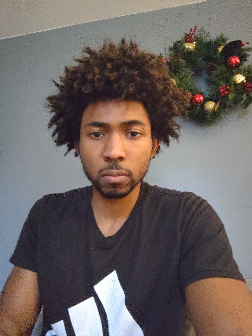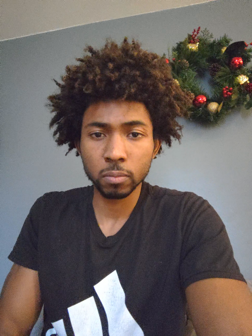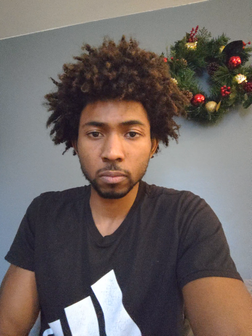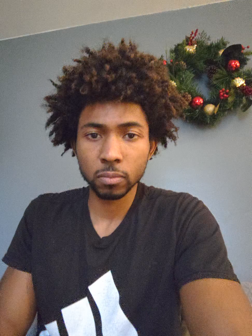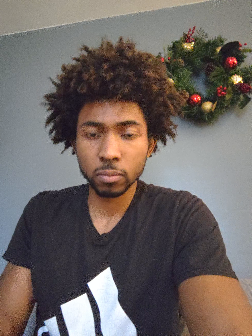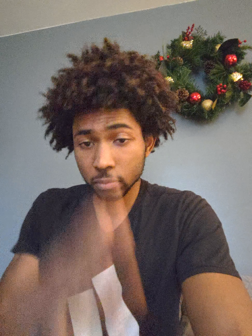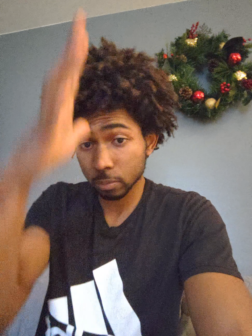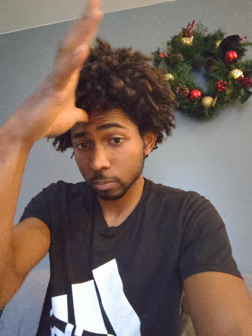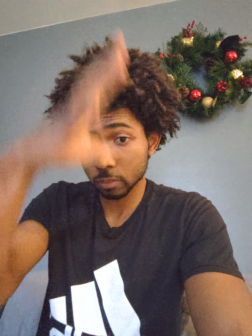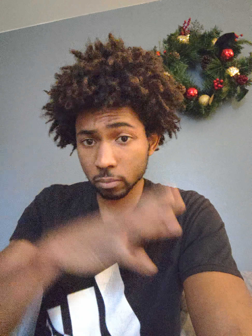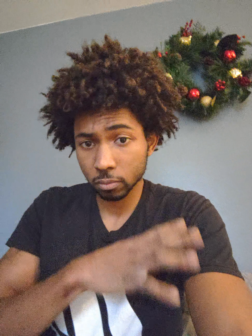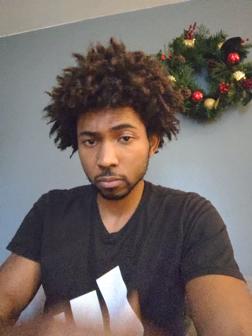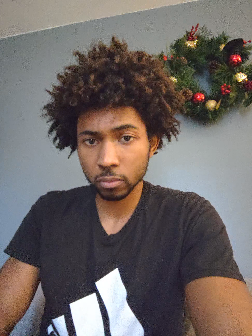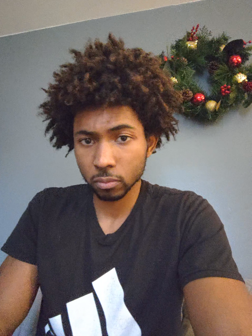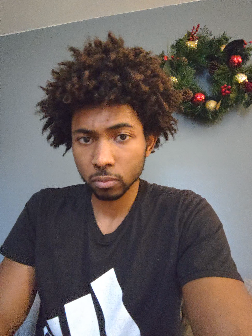man